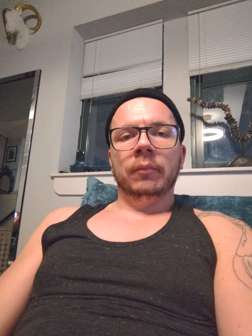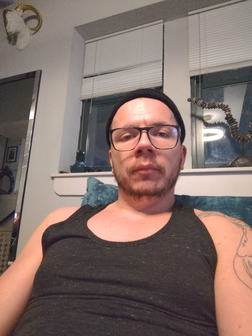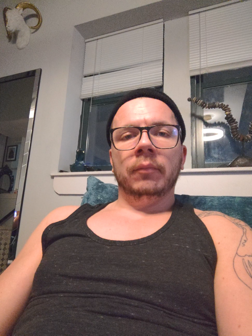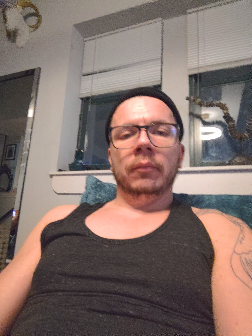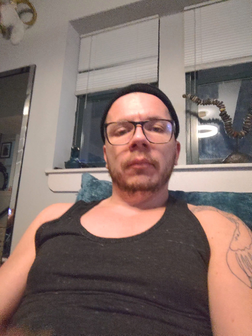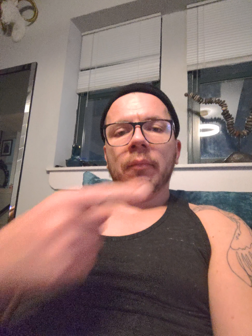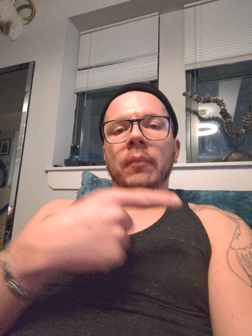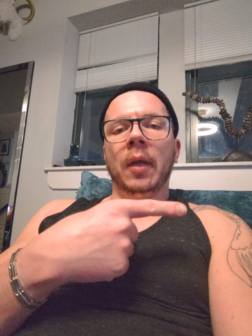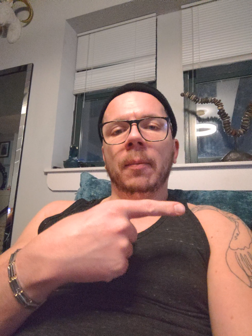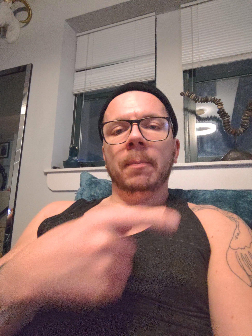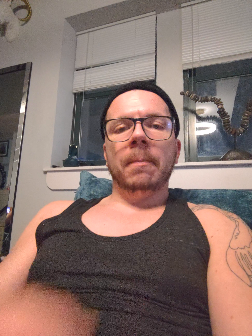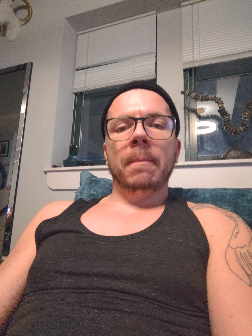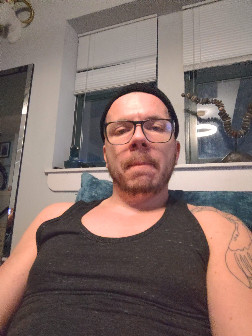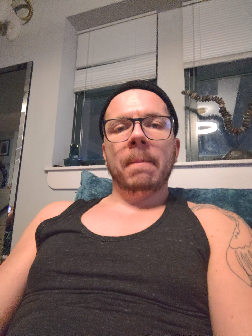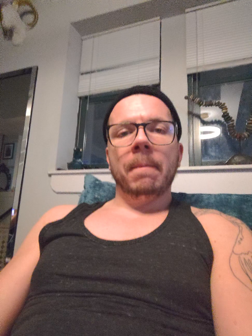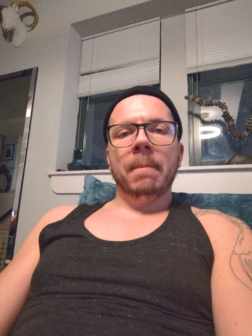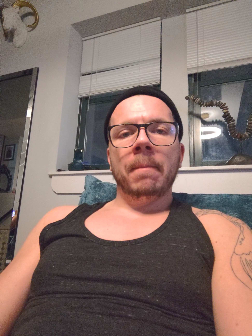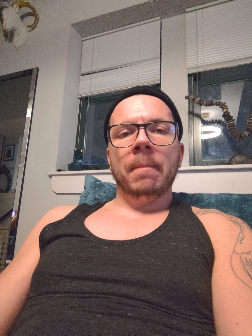he/she/it